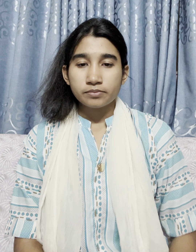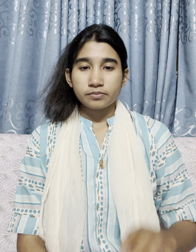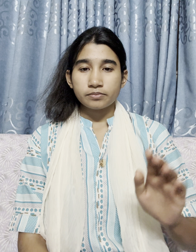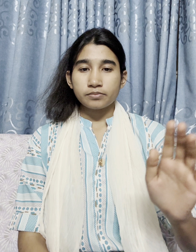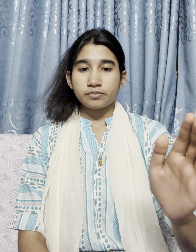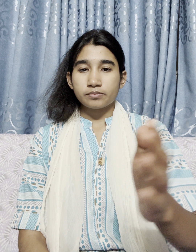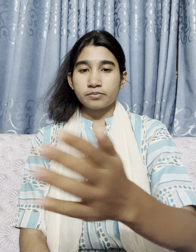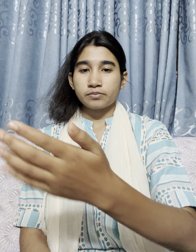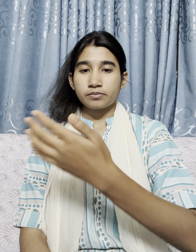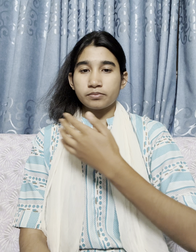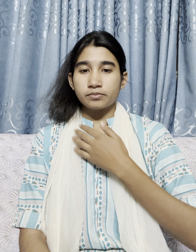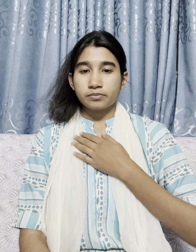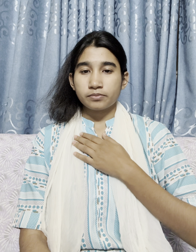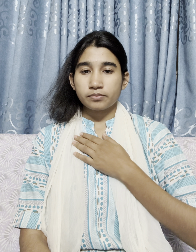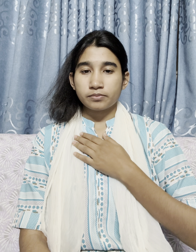আমরা